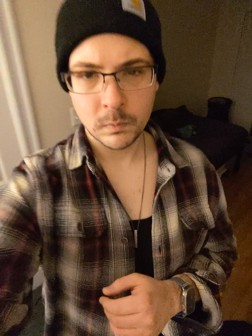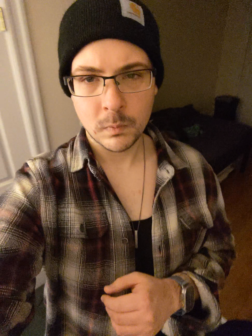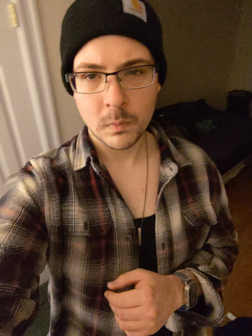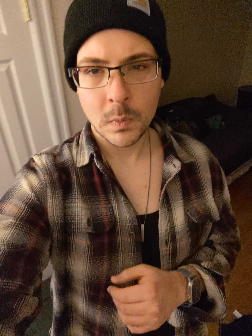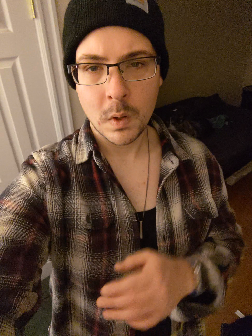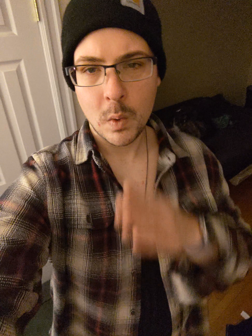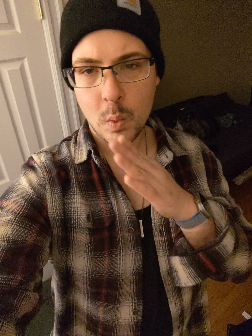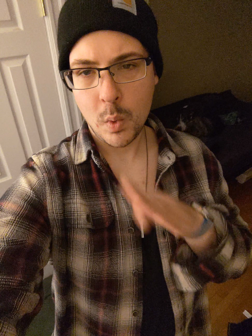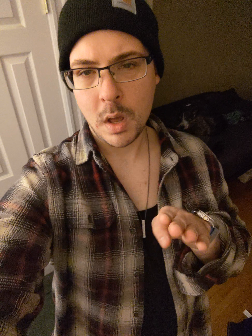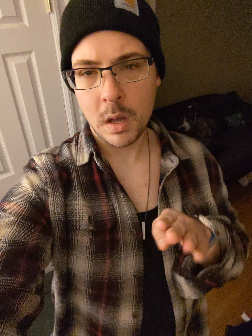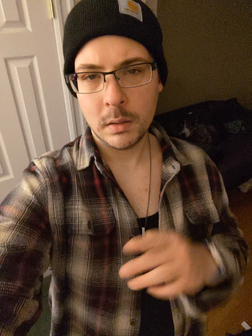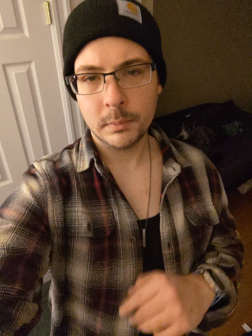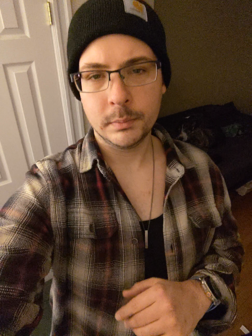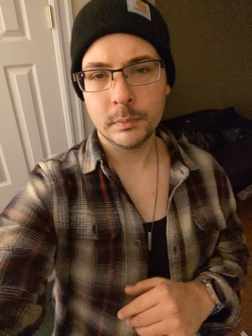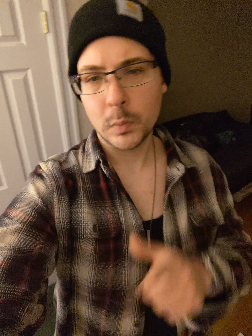quiet